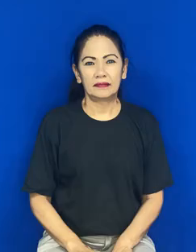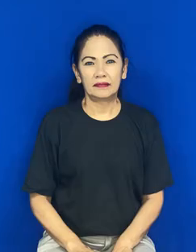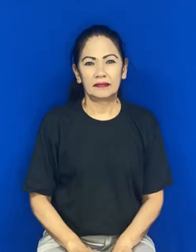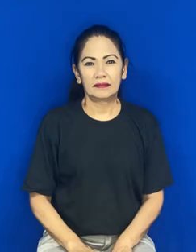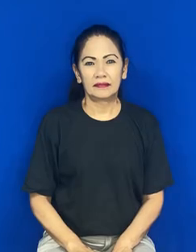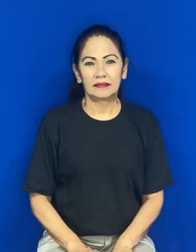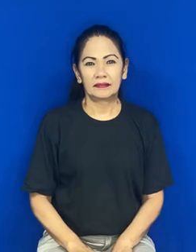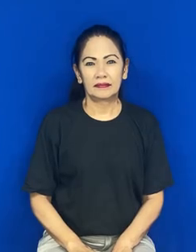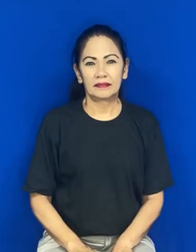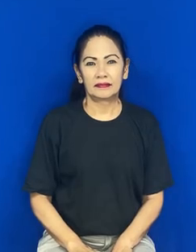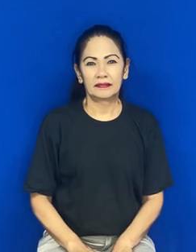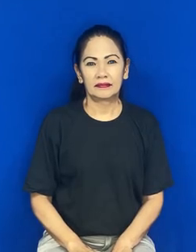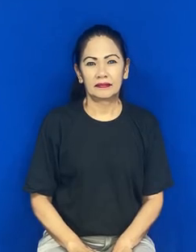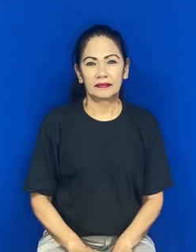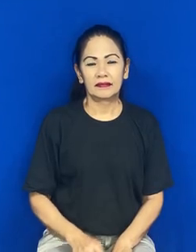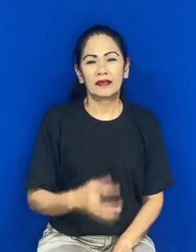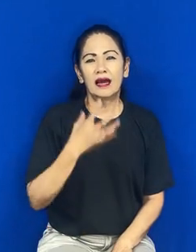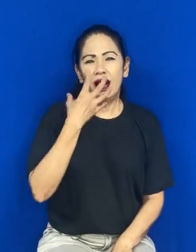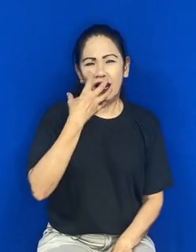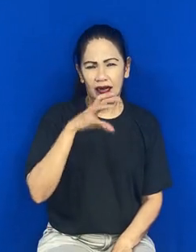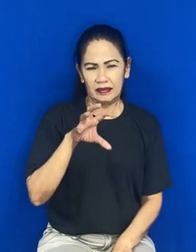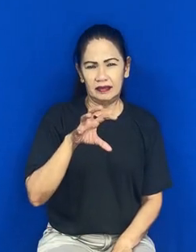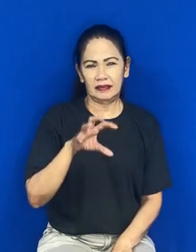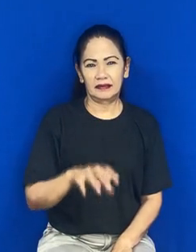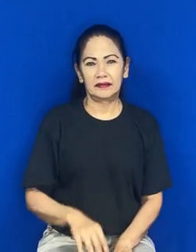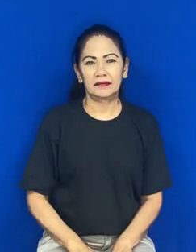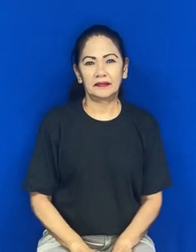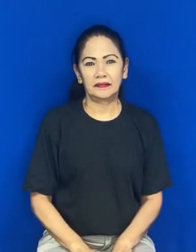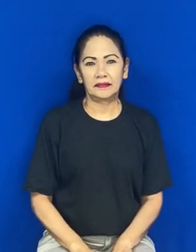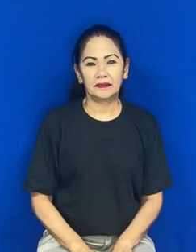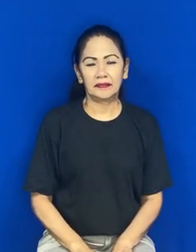hot